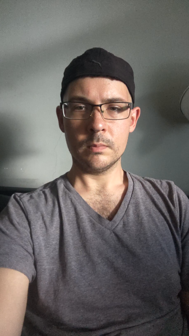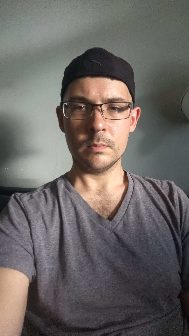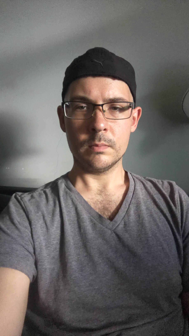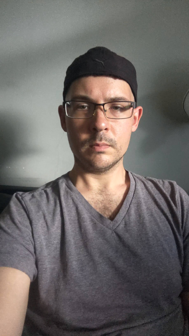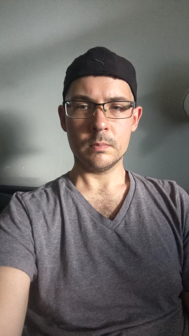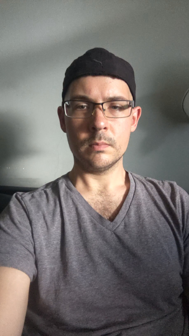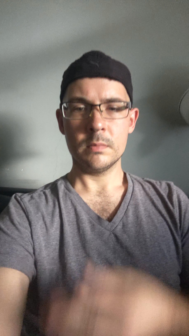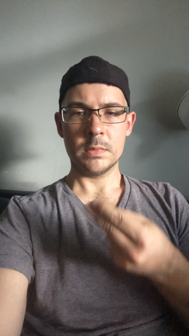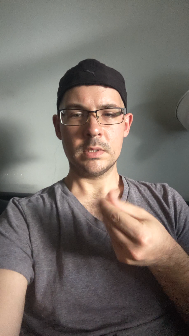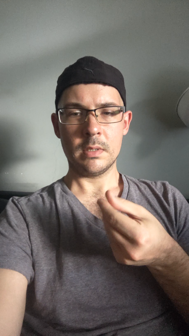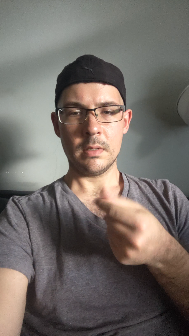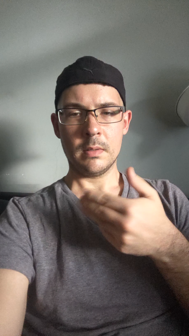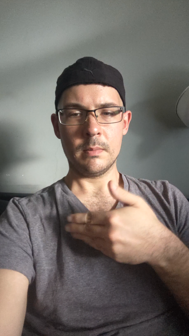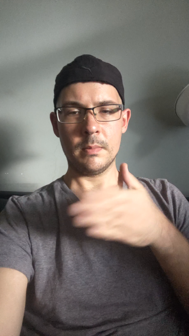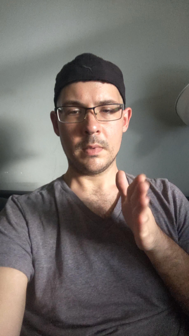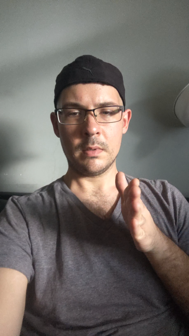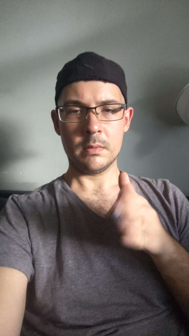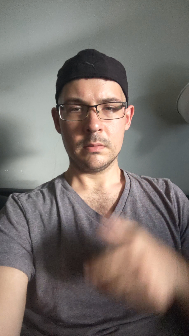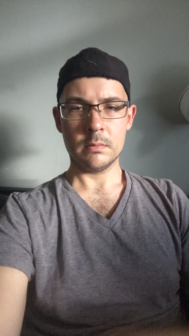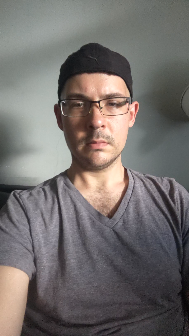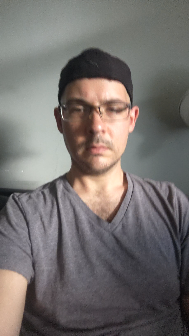sandbox